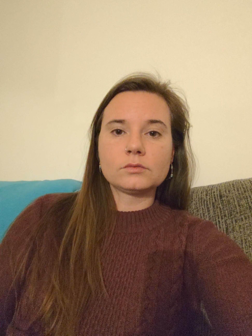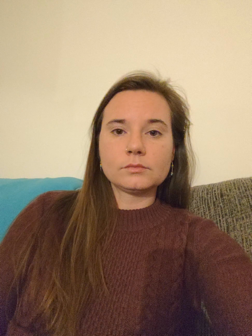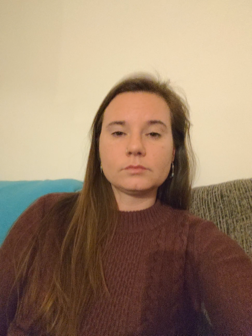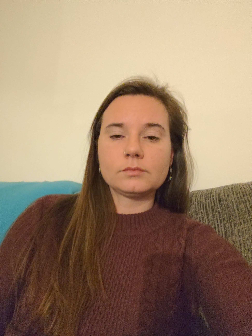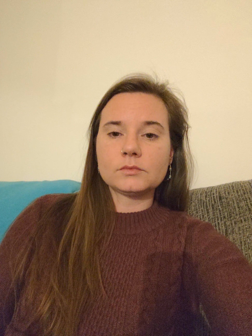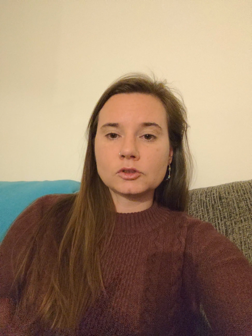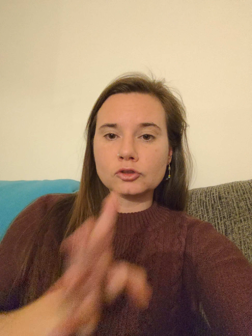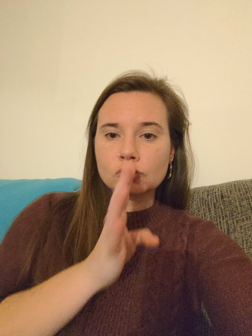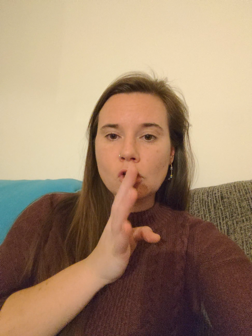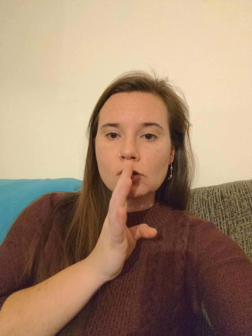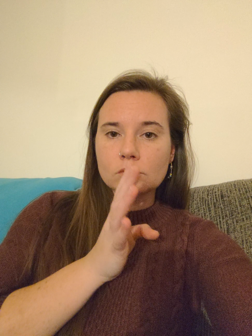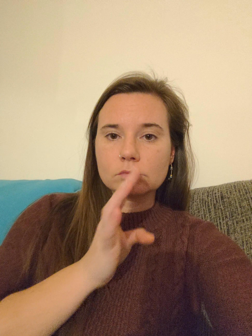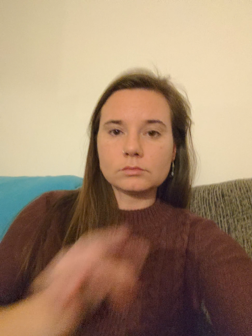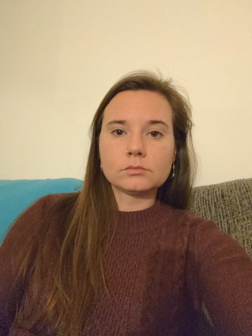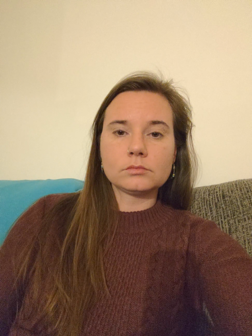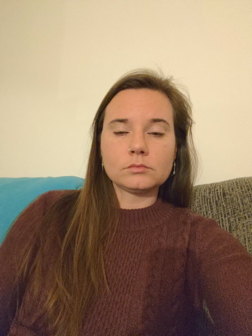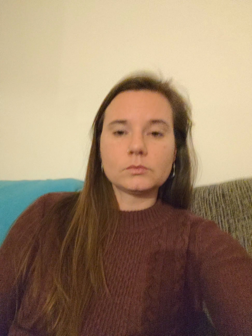talk